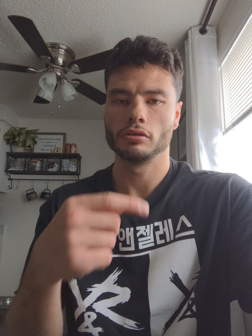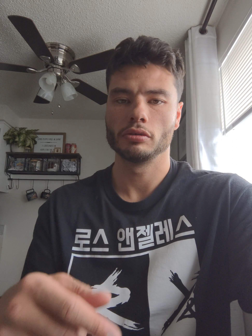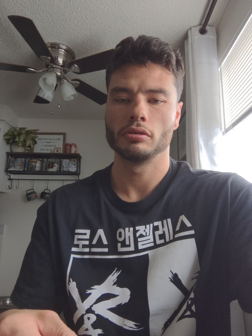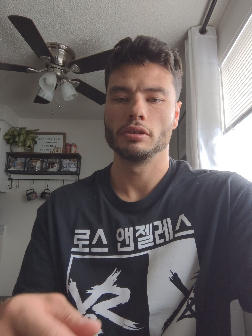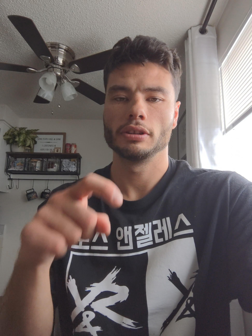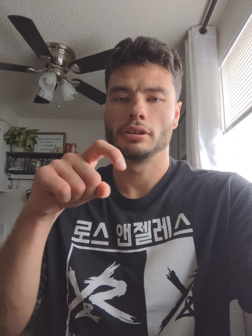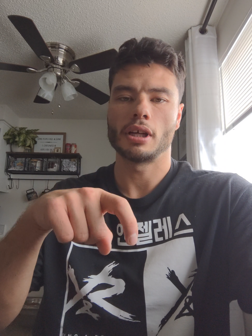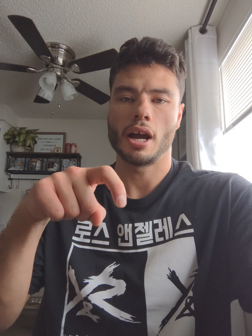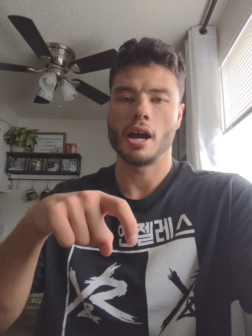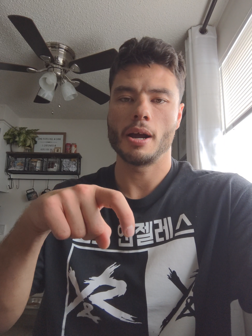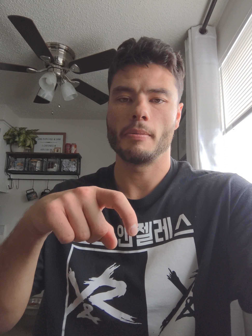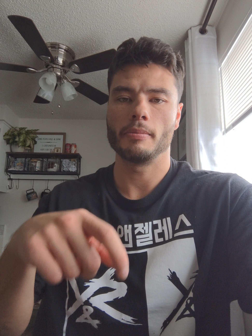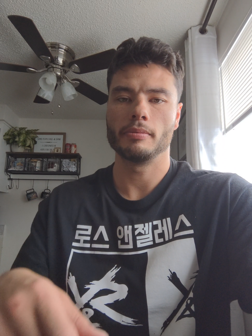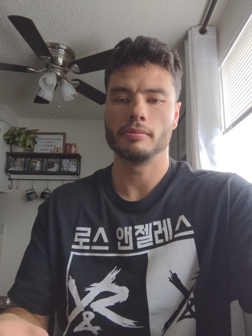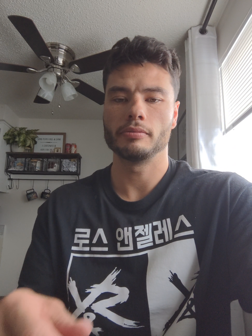time